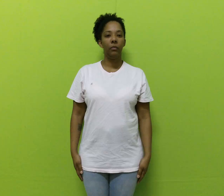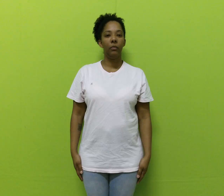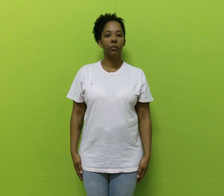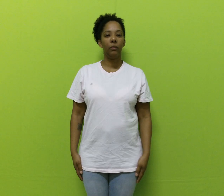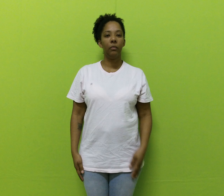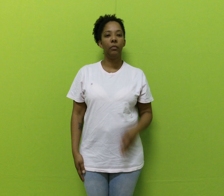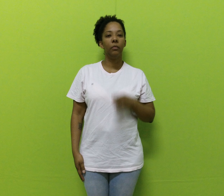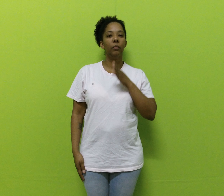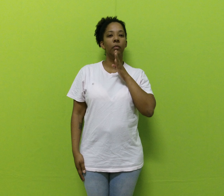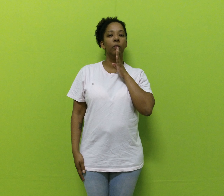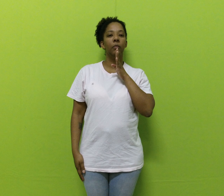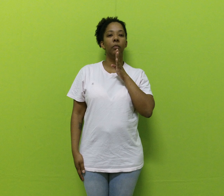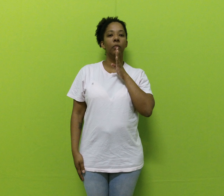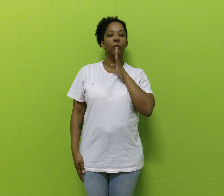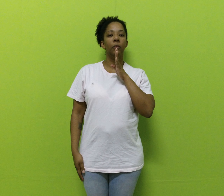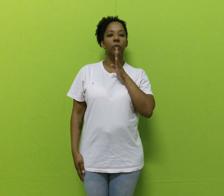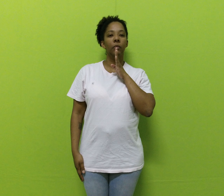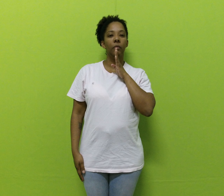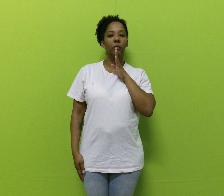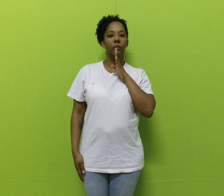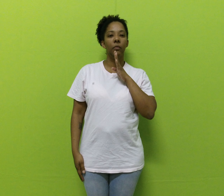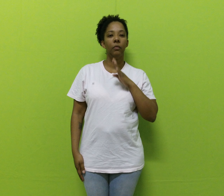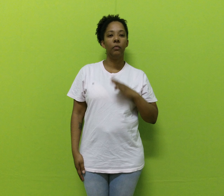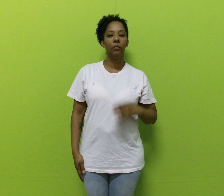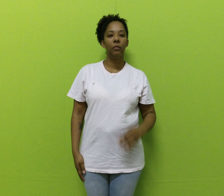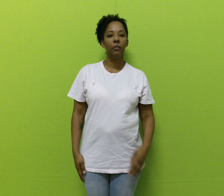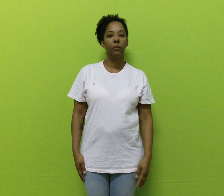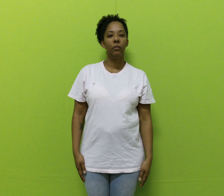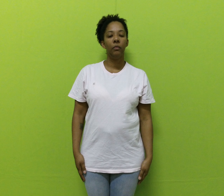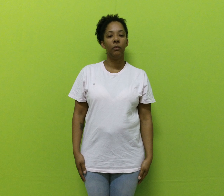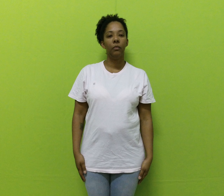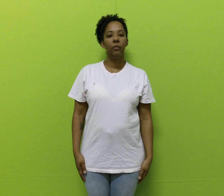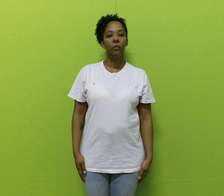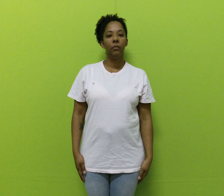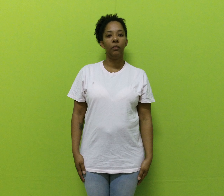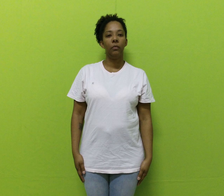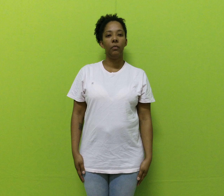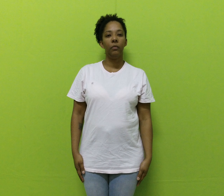conhecer